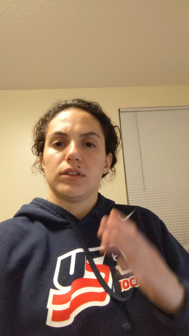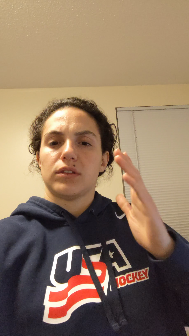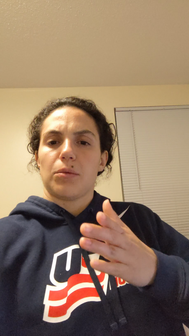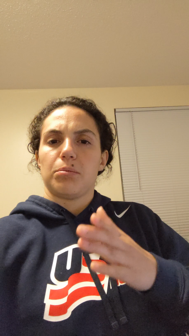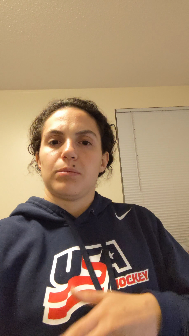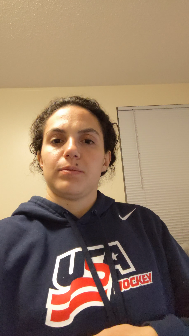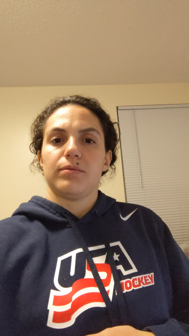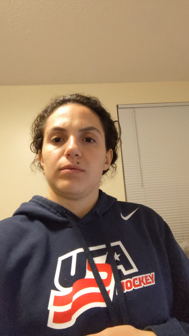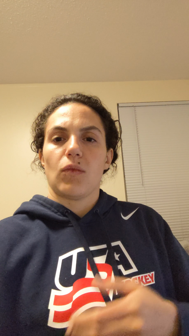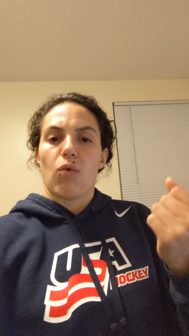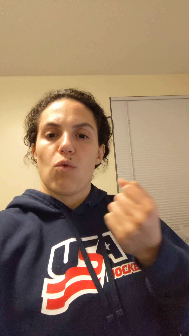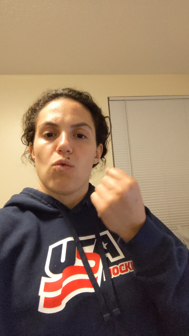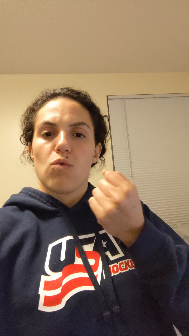hold